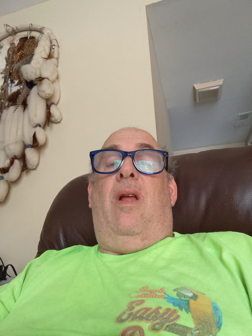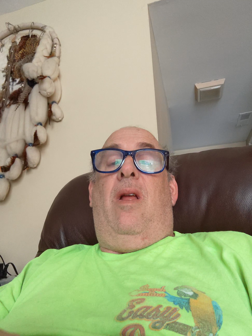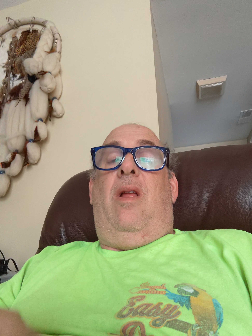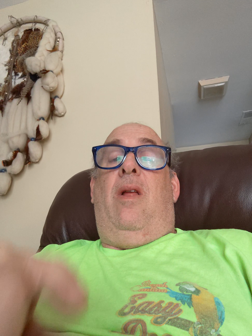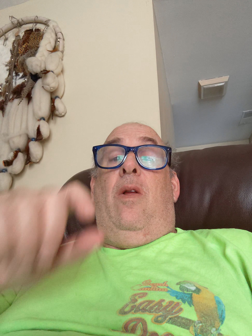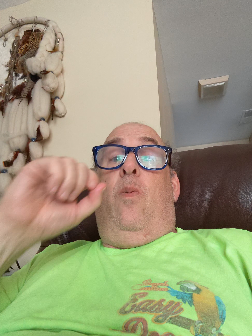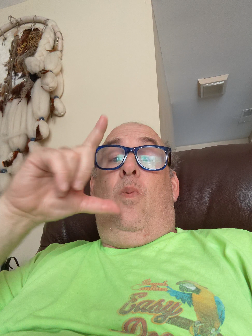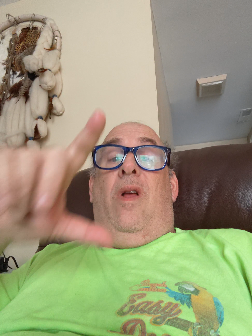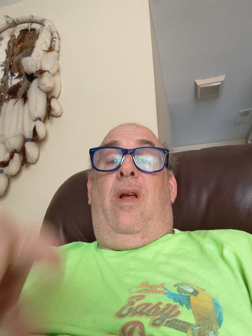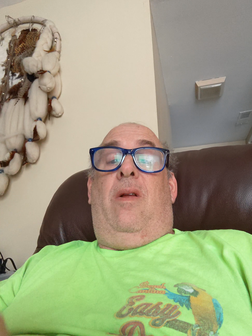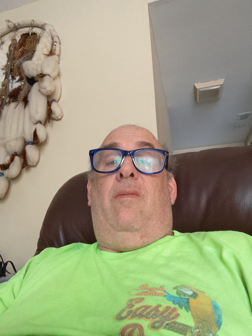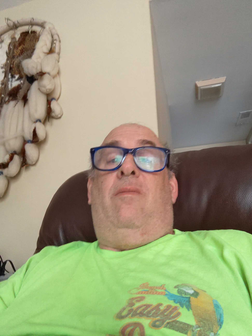awake